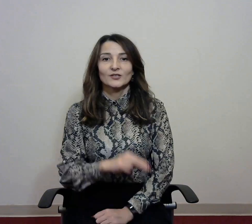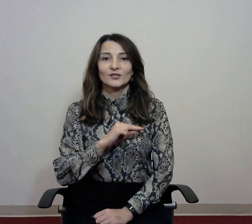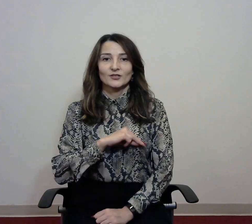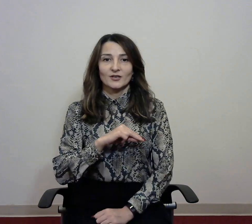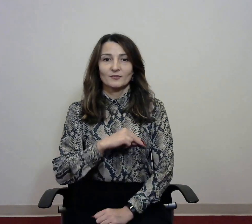işləmək